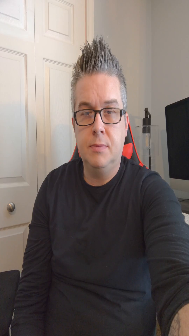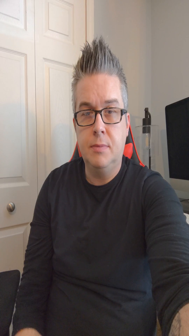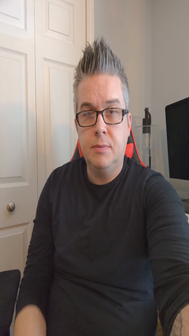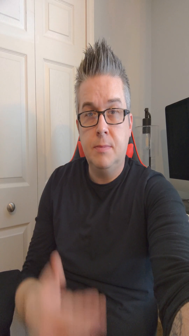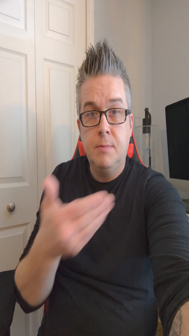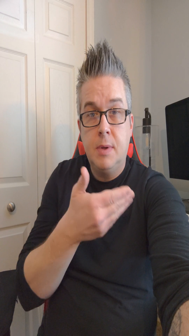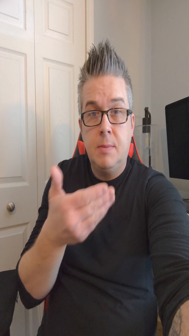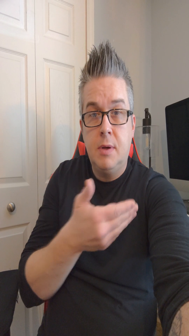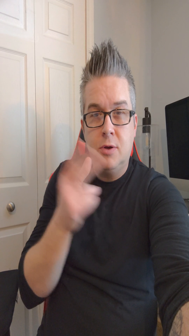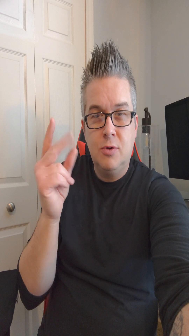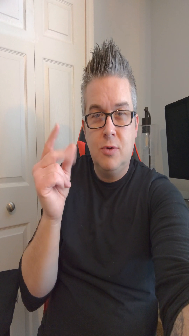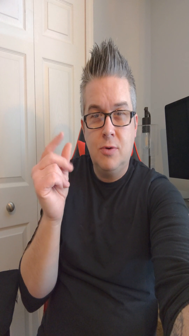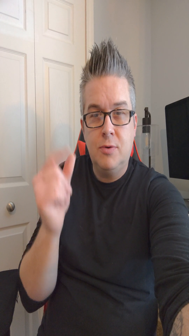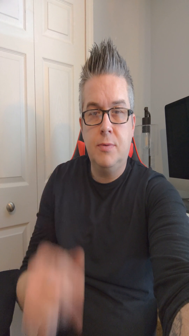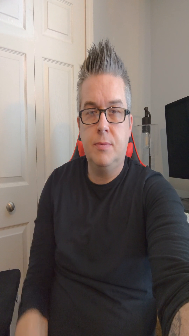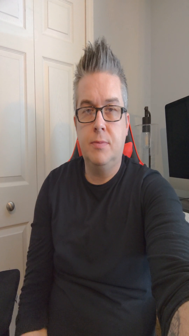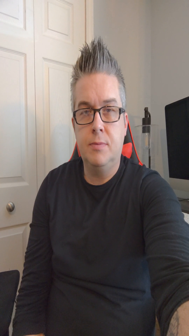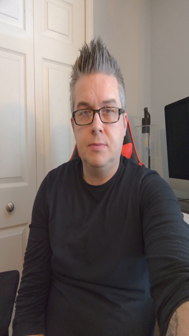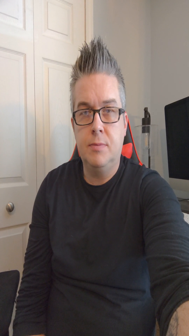puppy